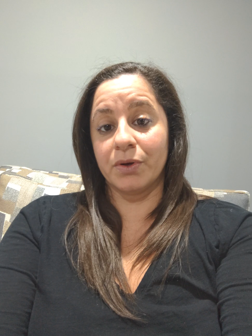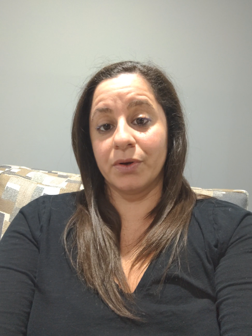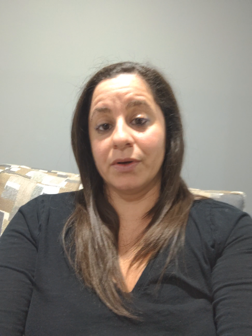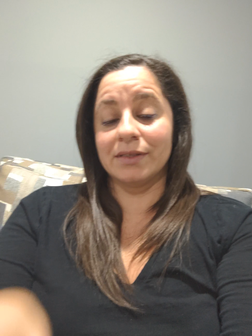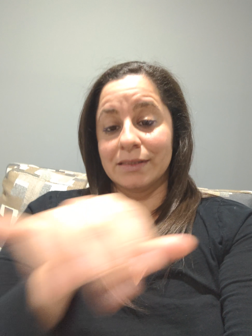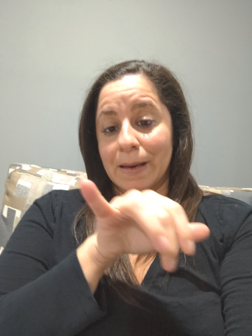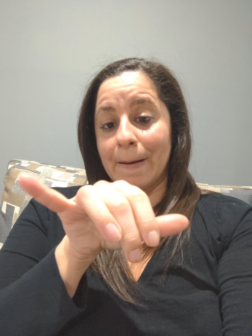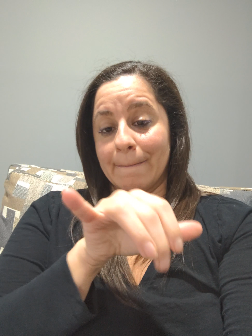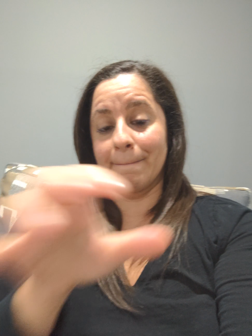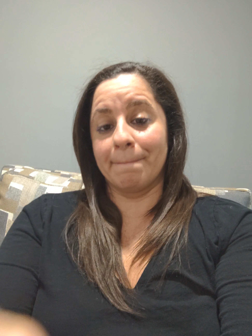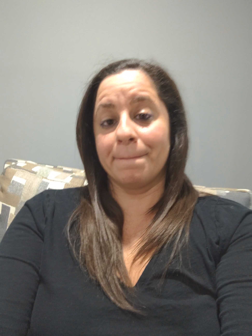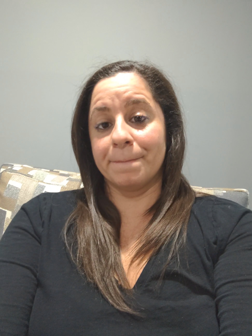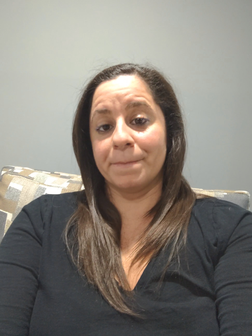same